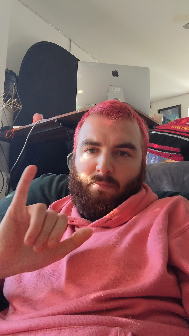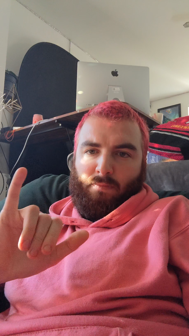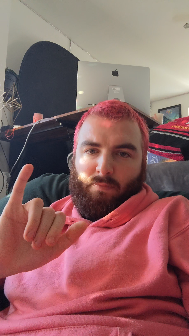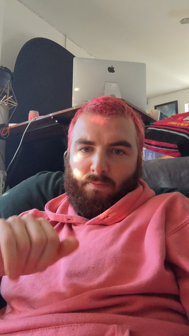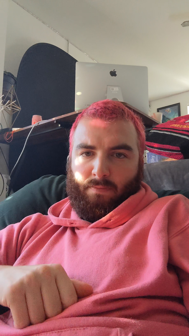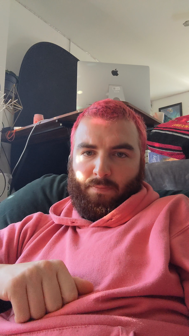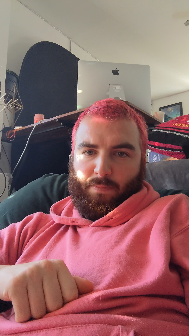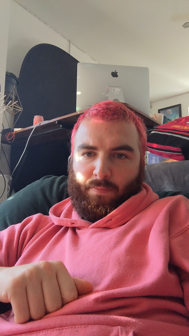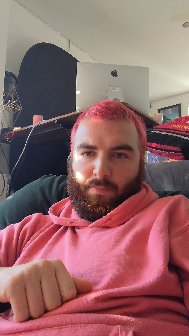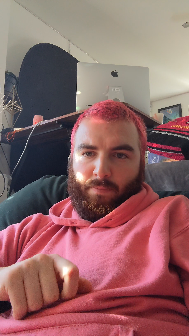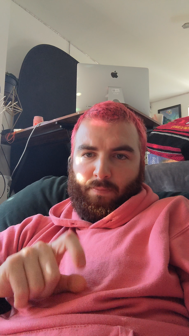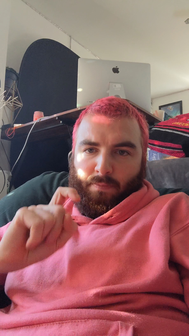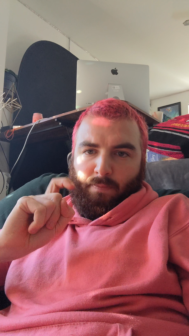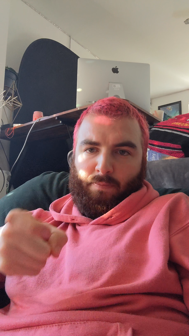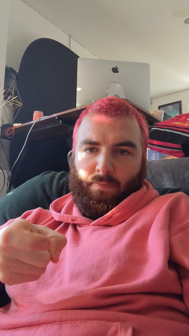present